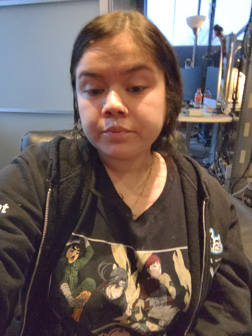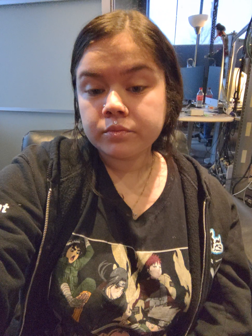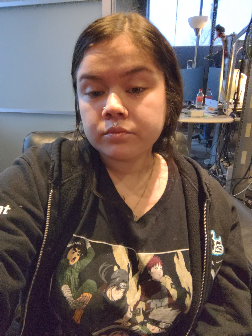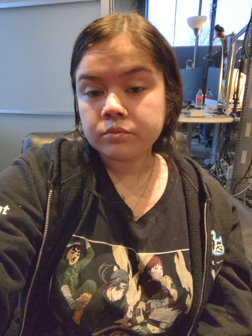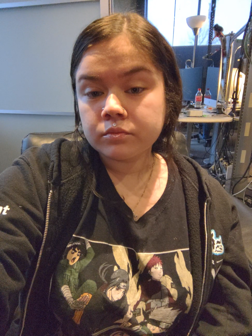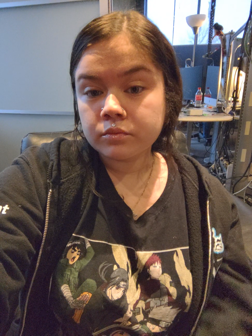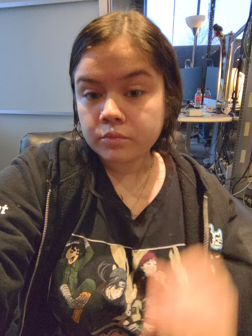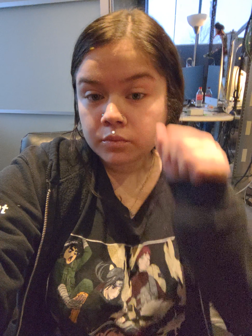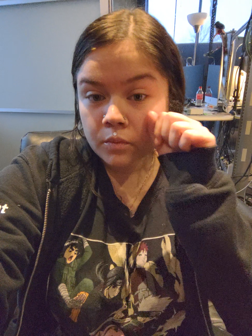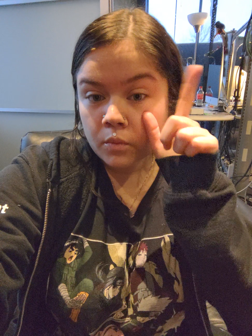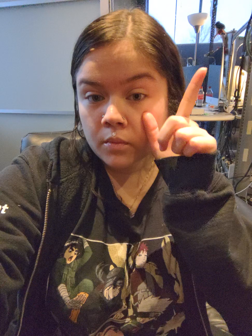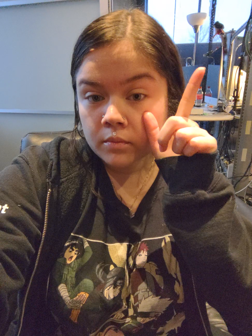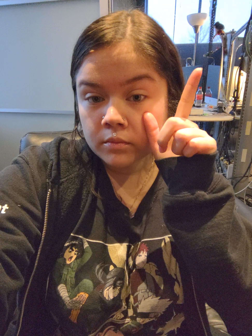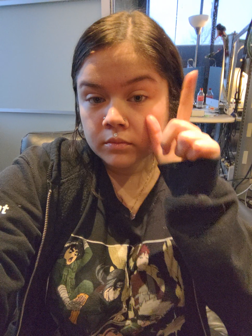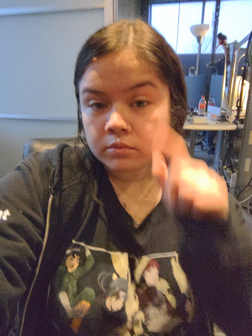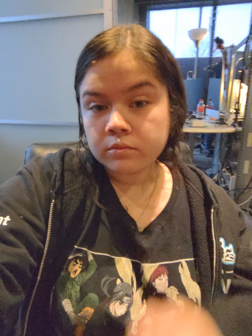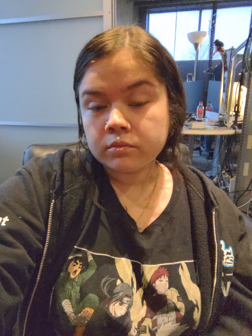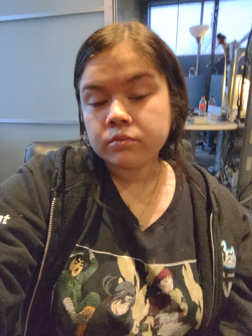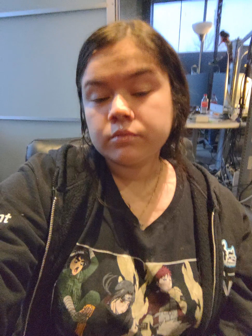wake